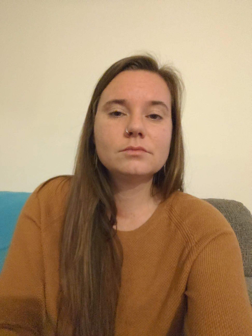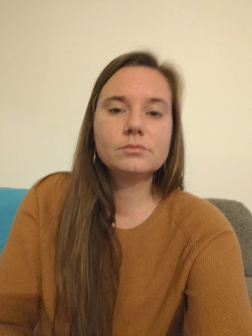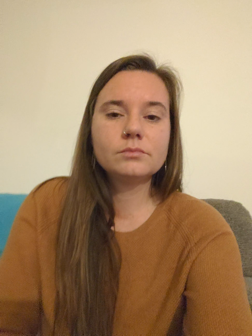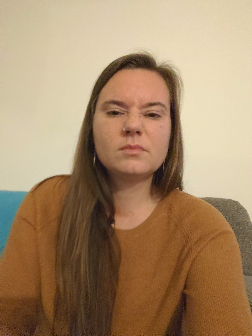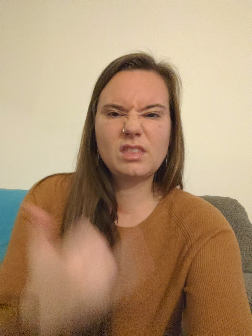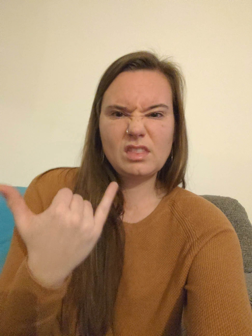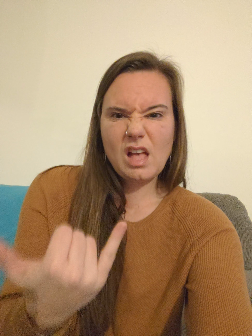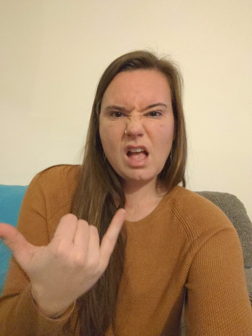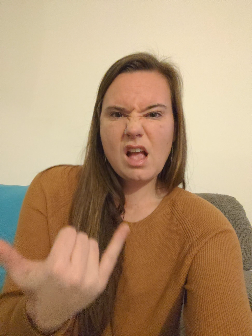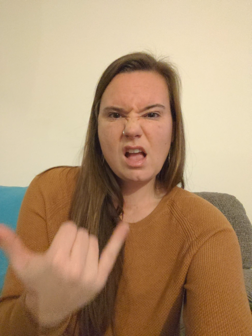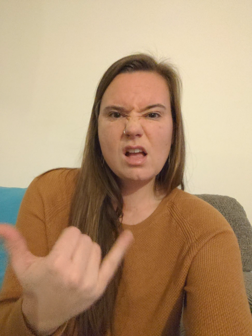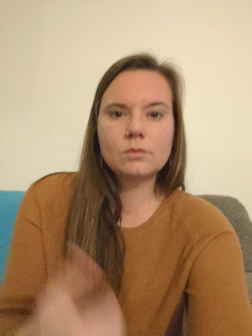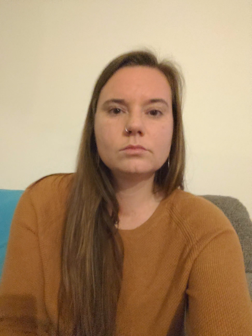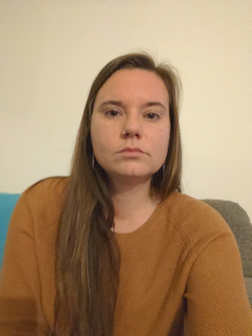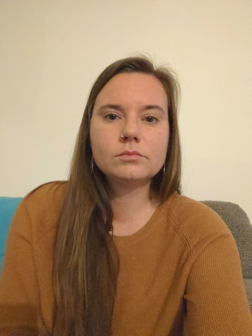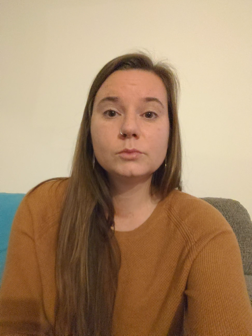now